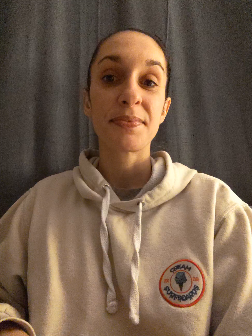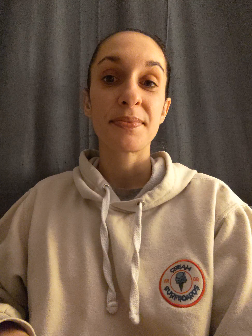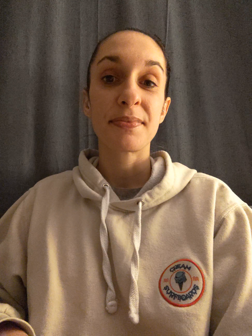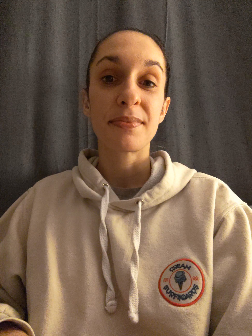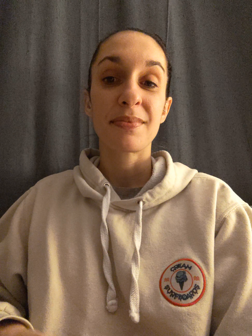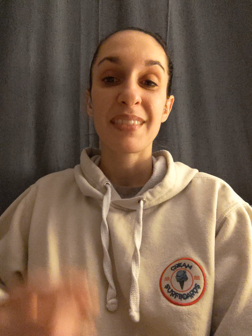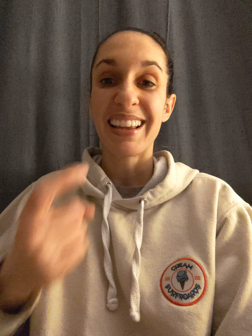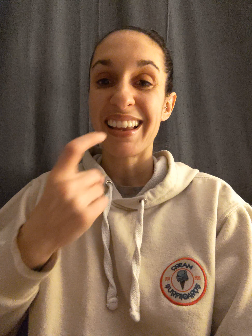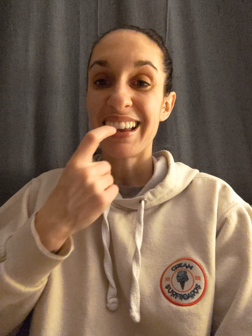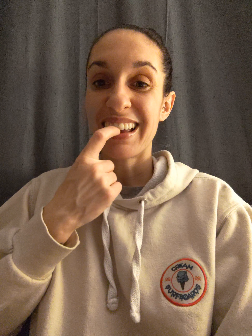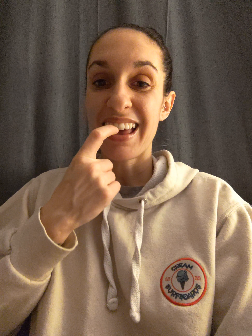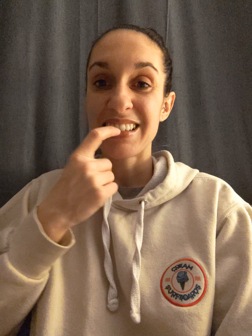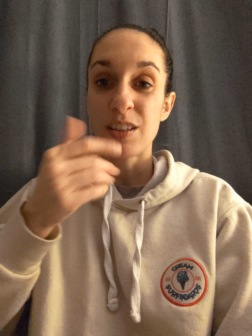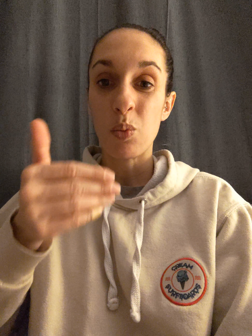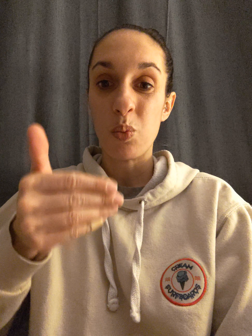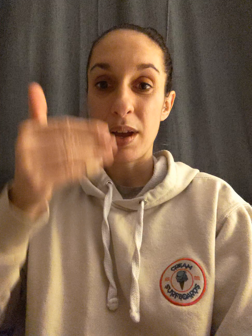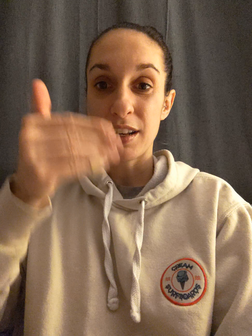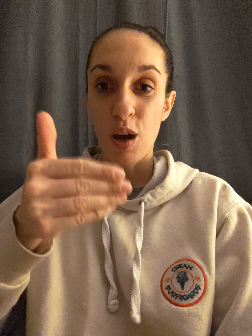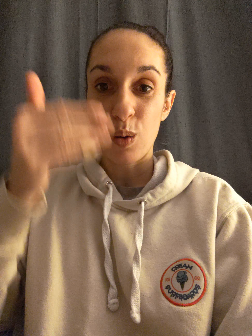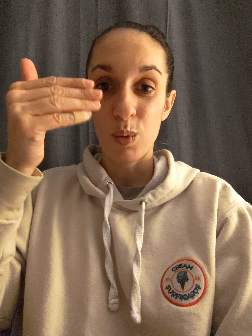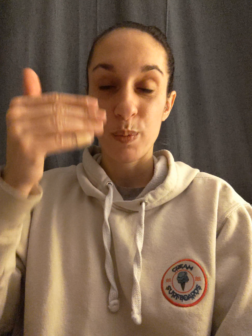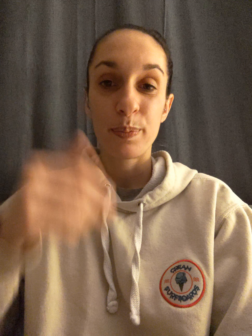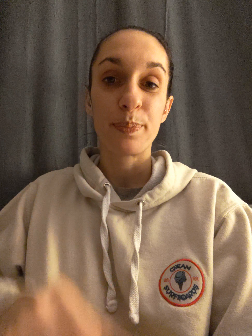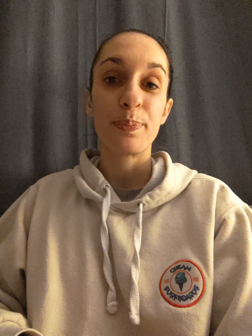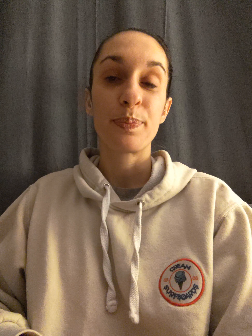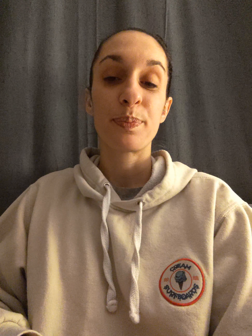window